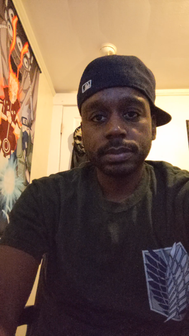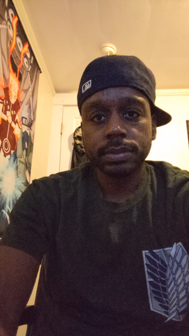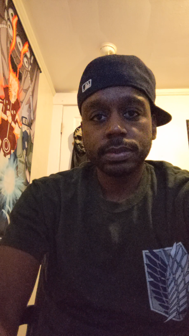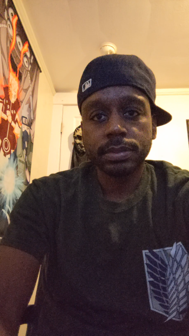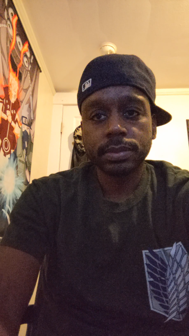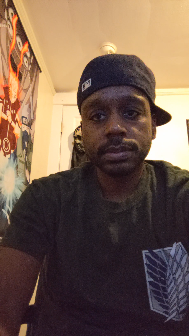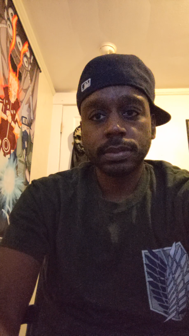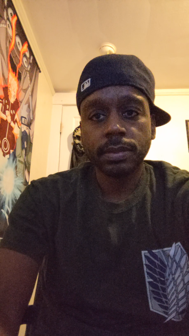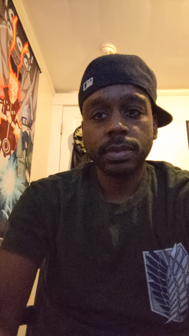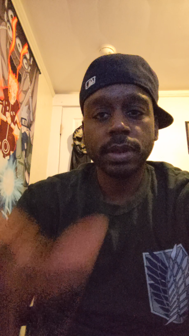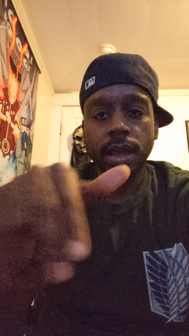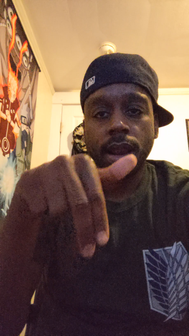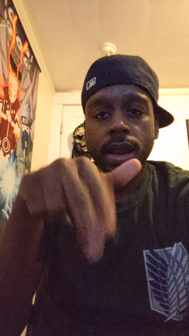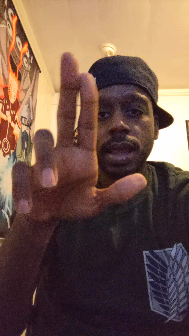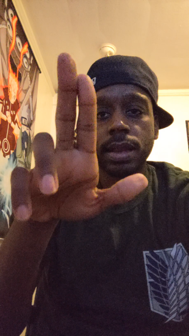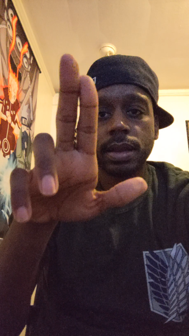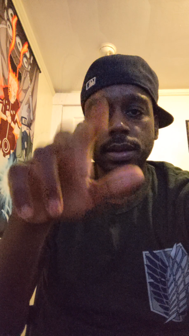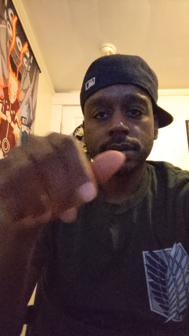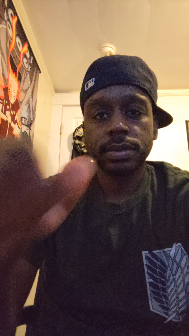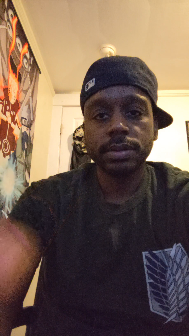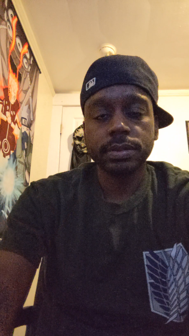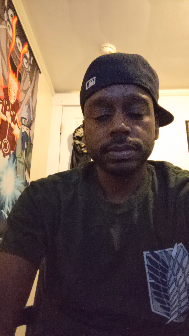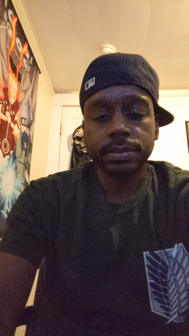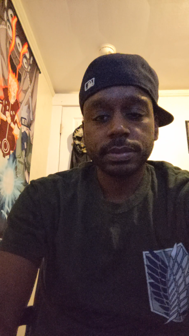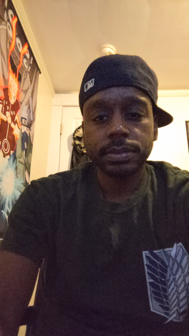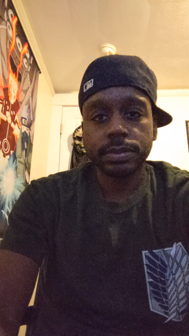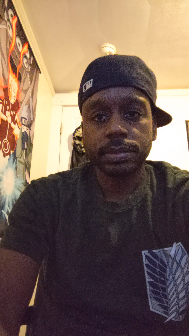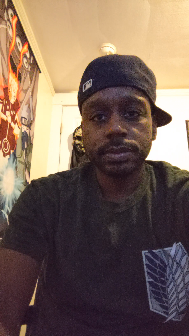lick